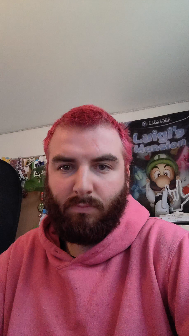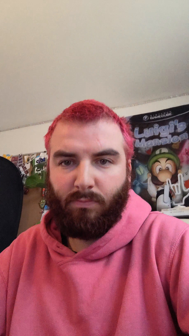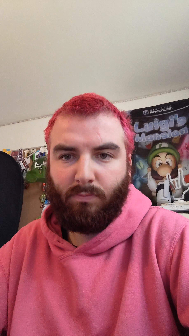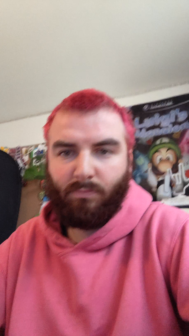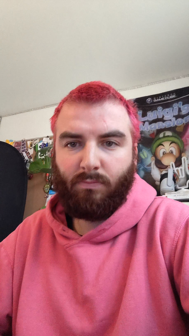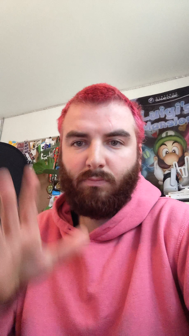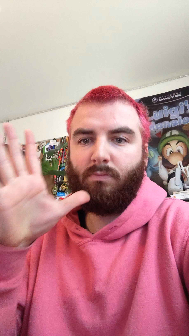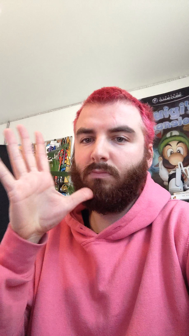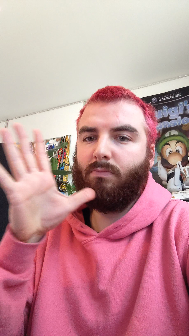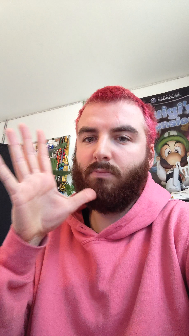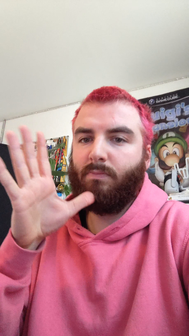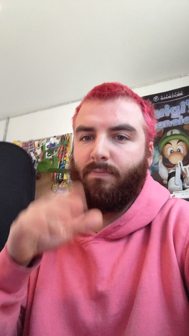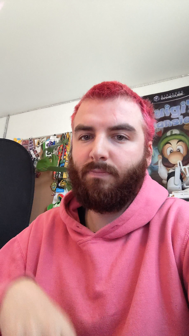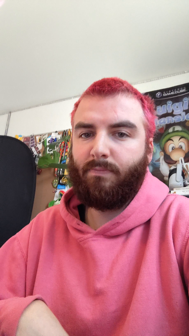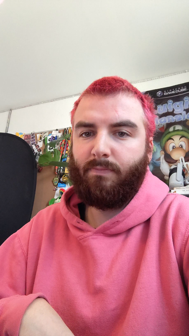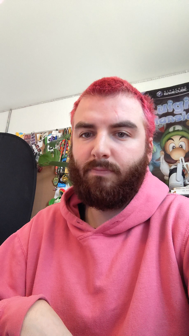mommy